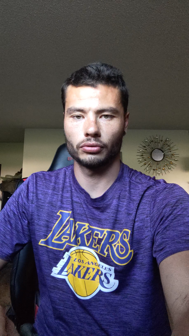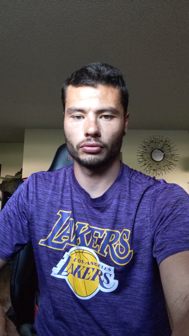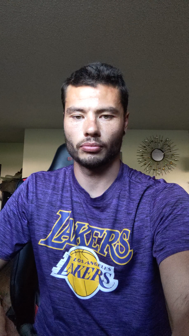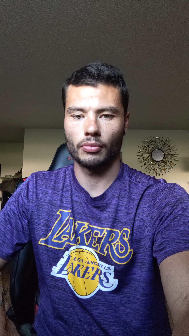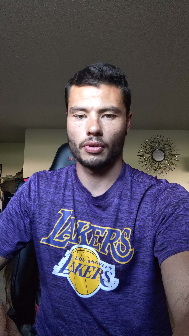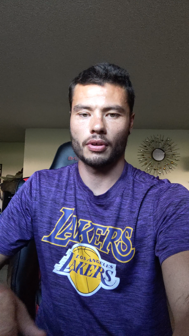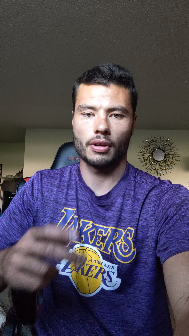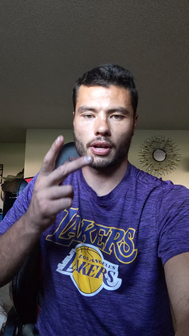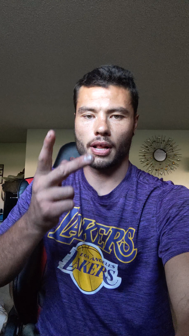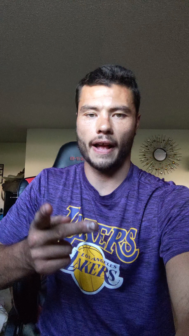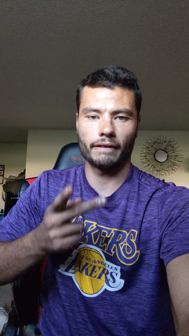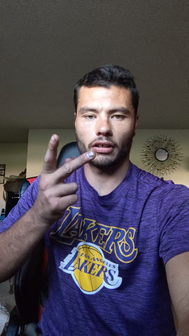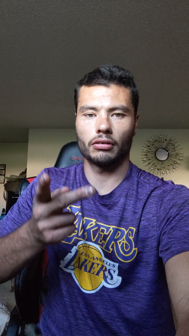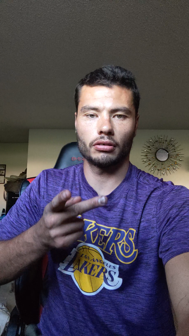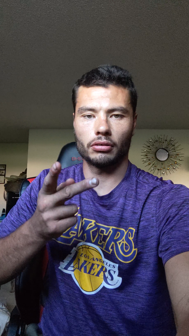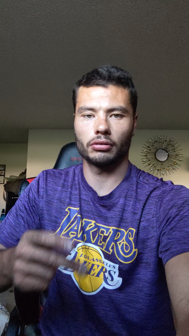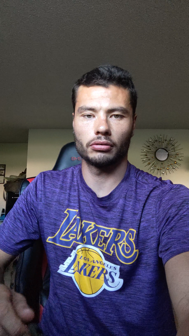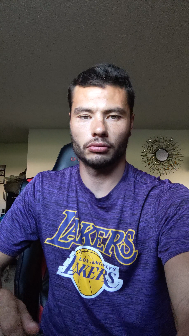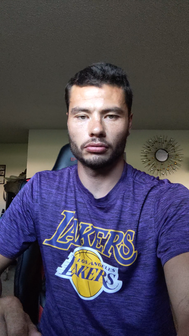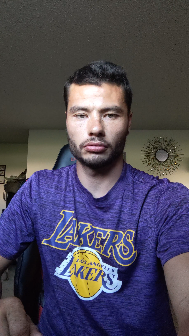careful